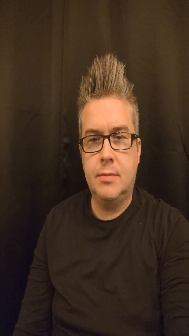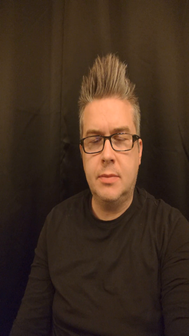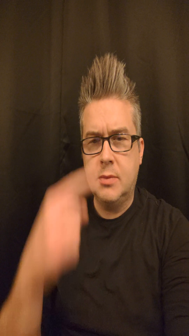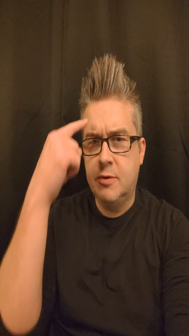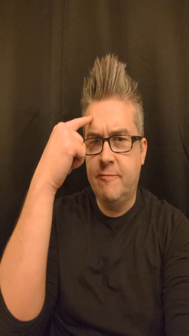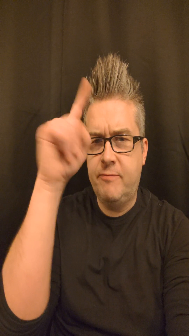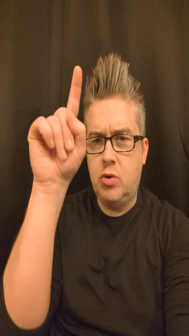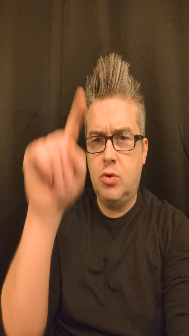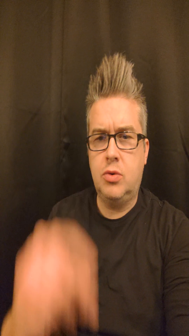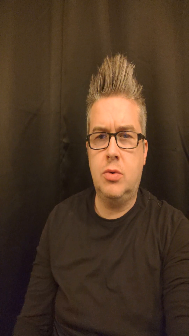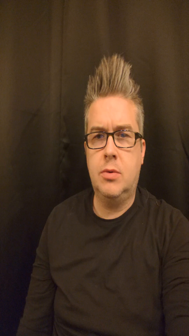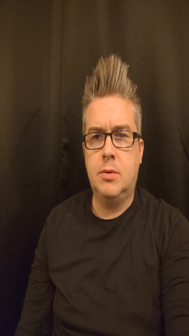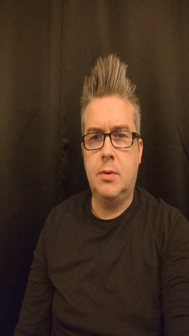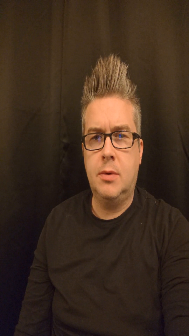for